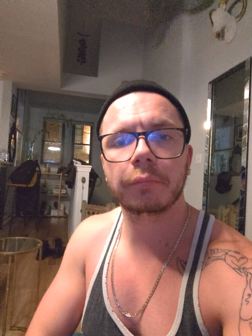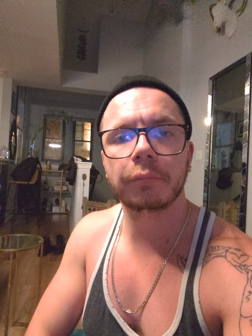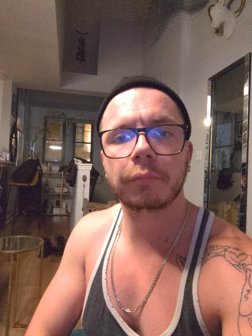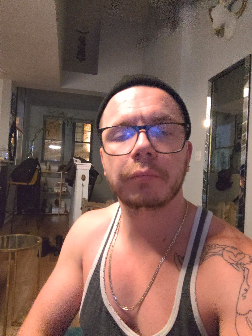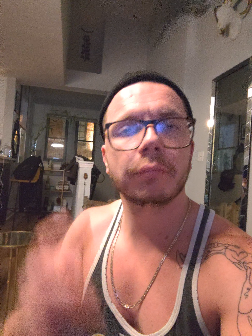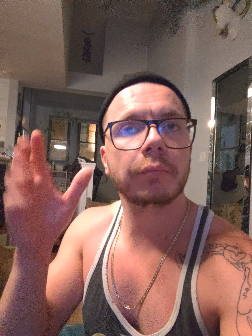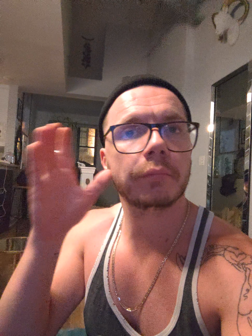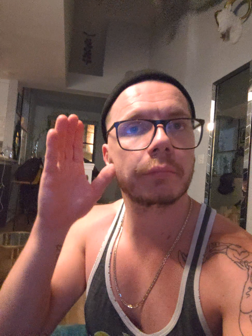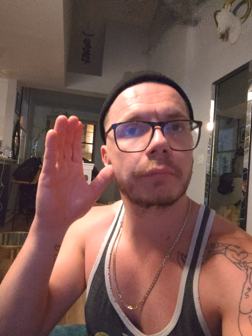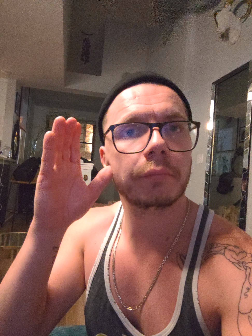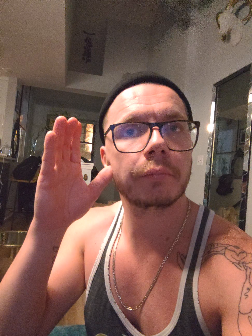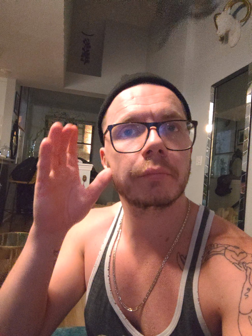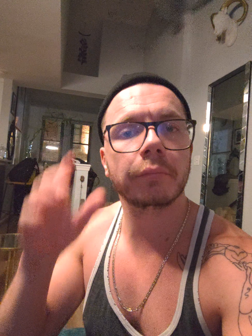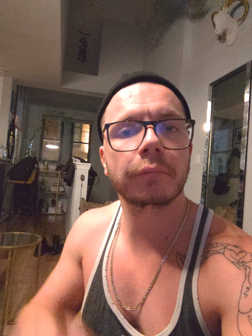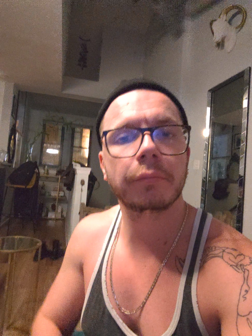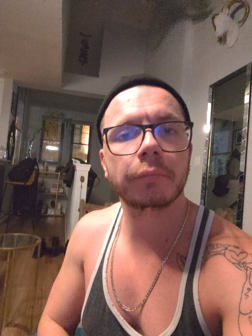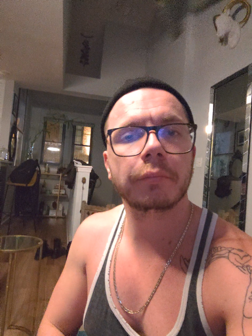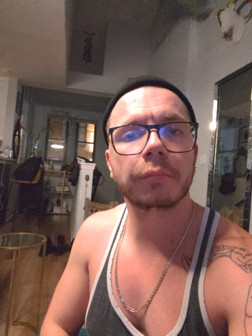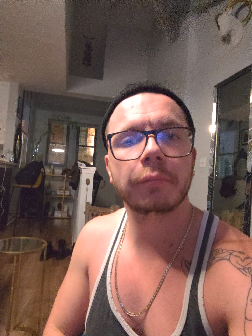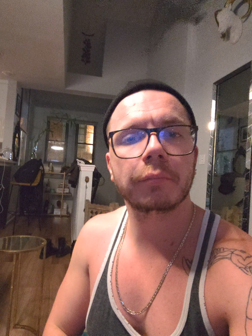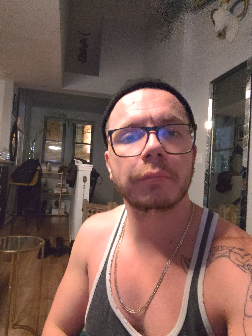listen